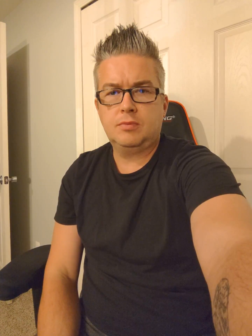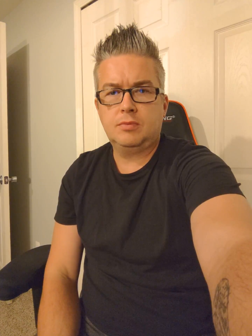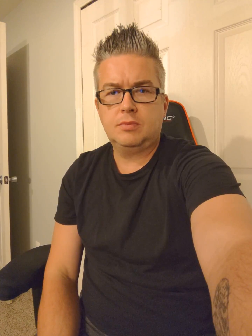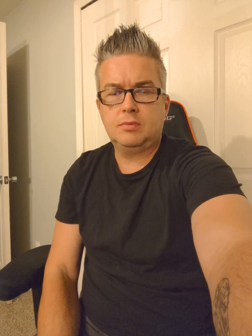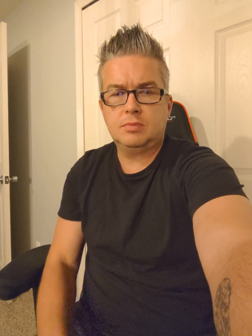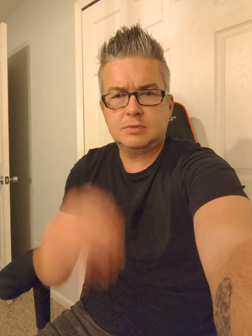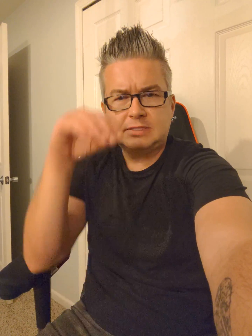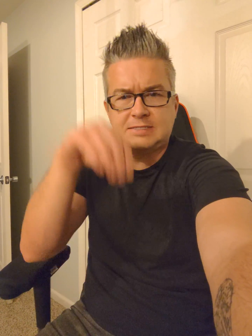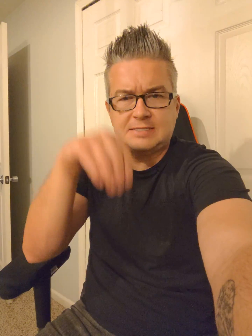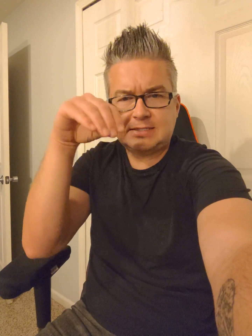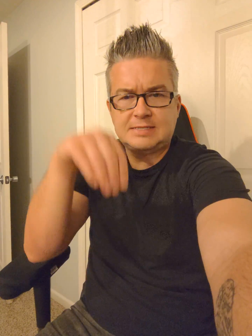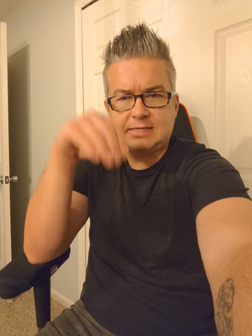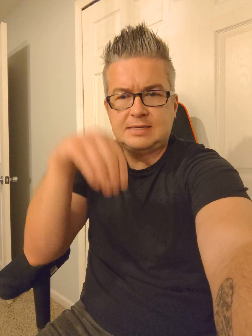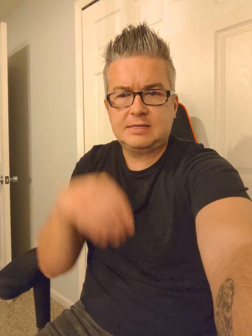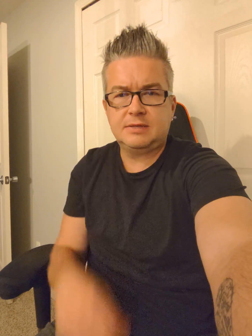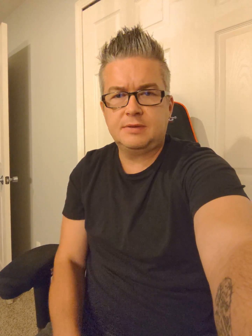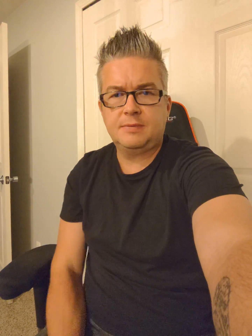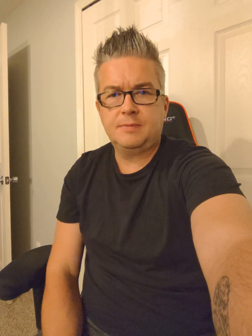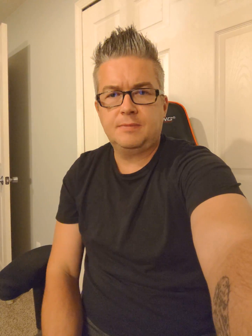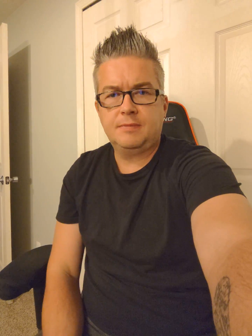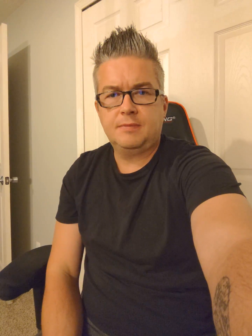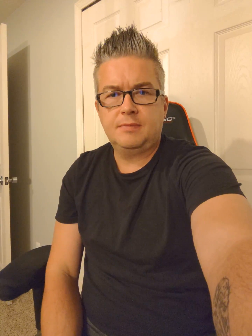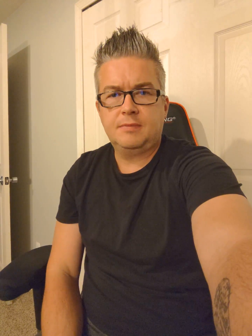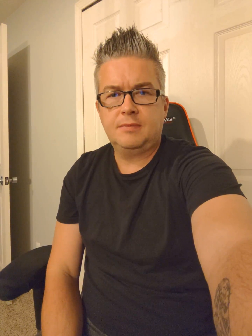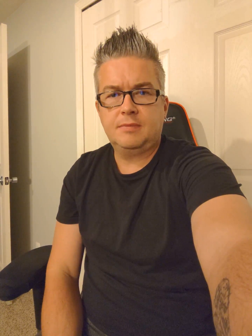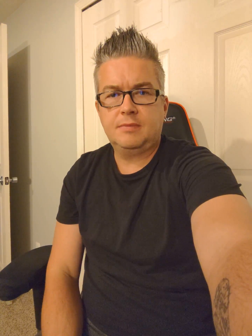inside